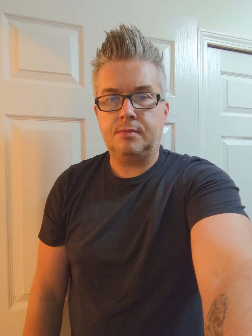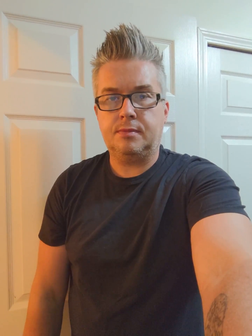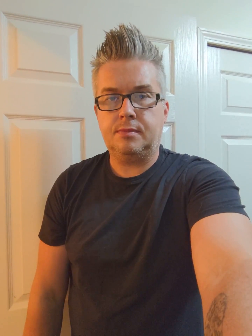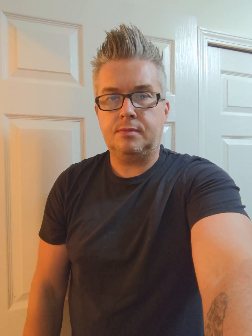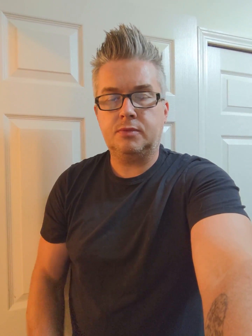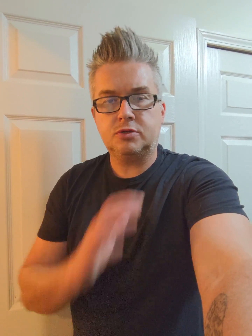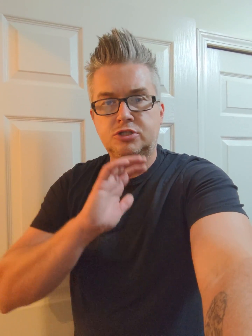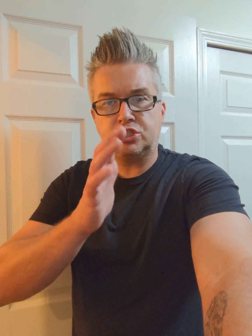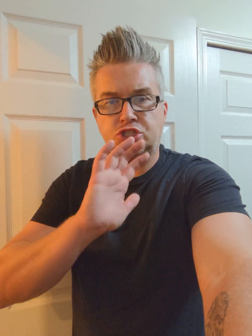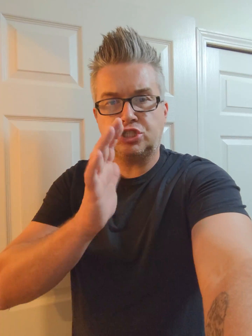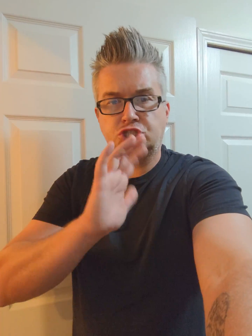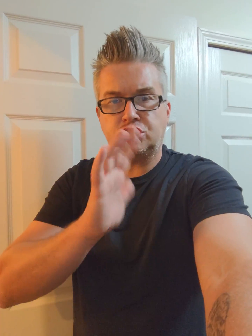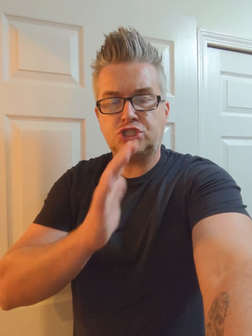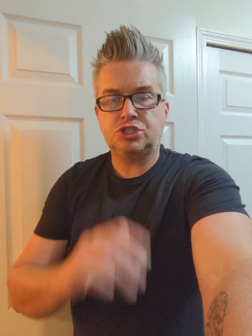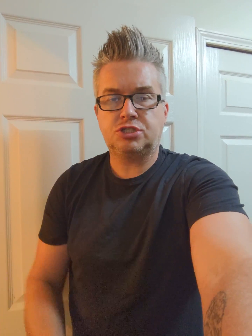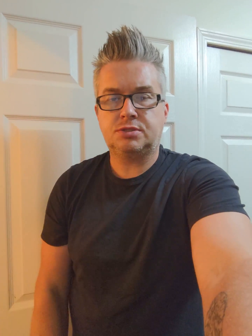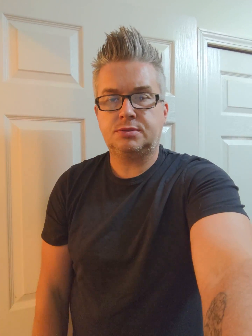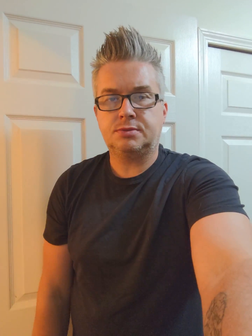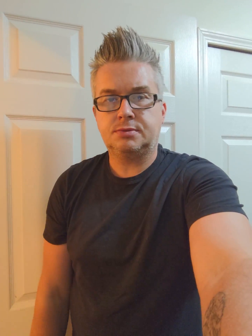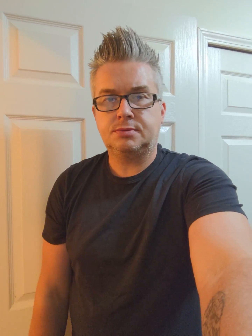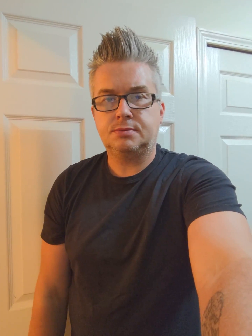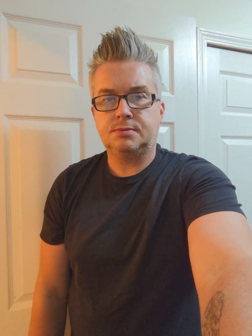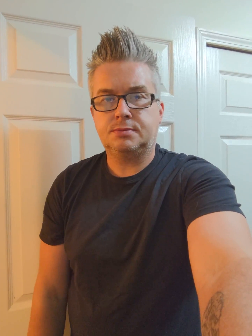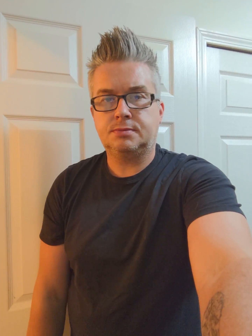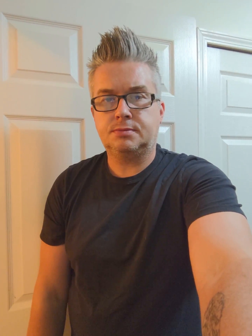cheese